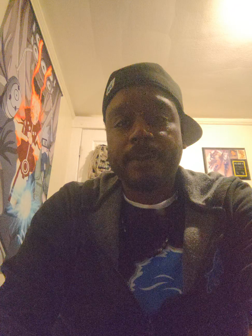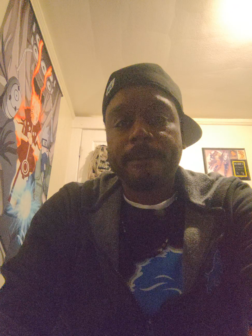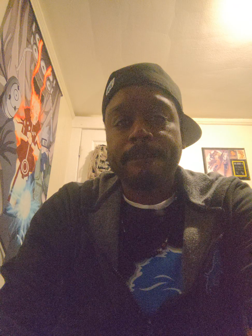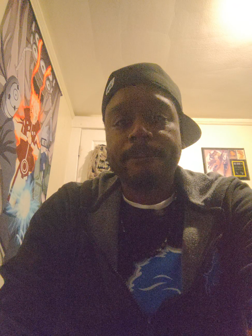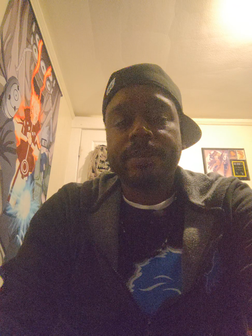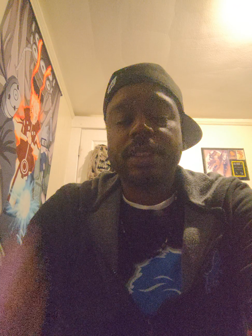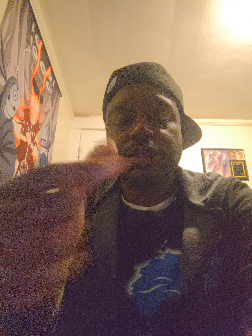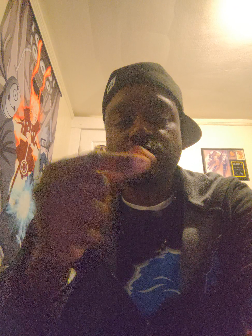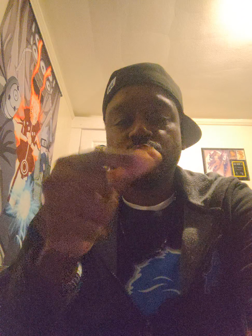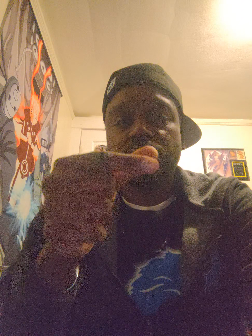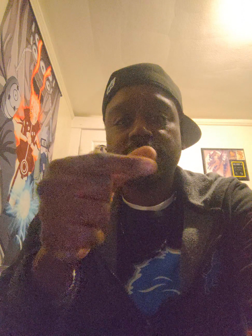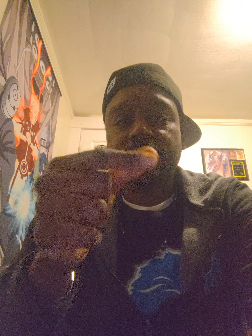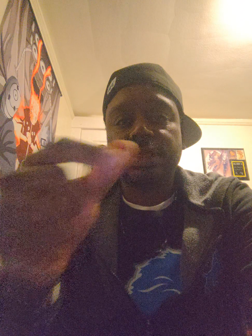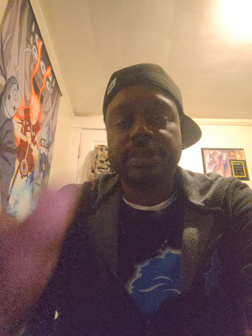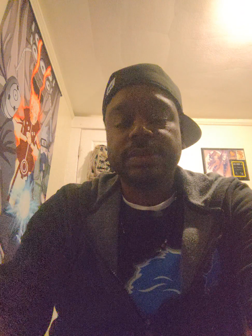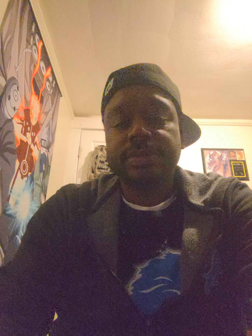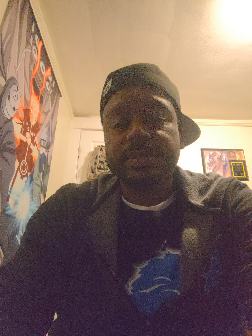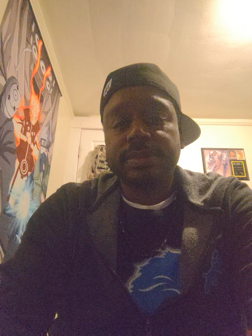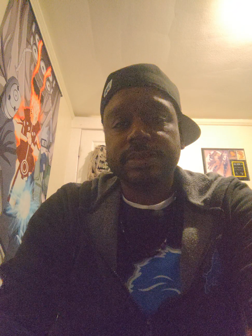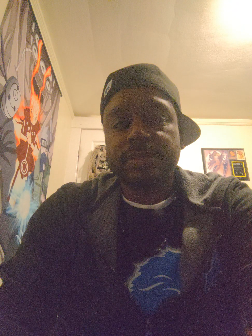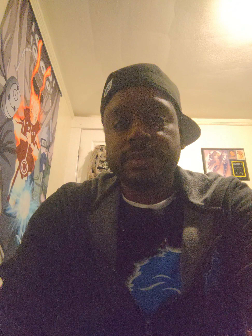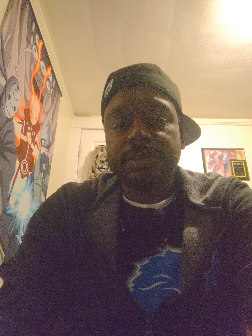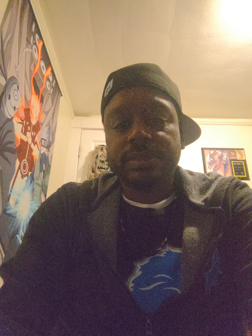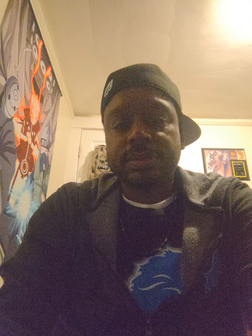green